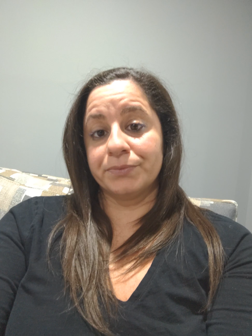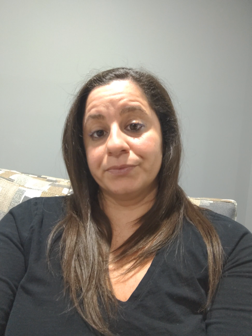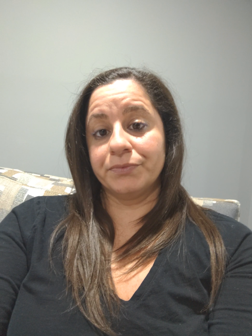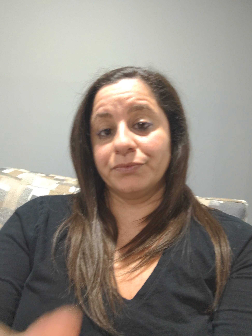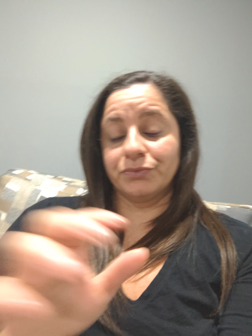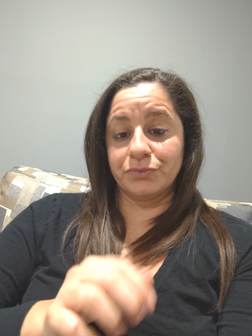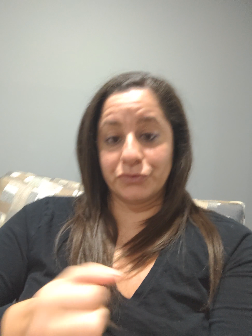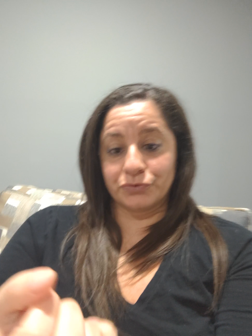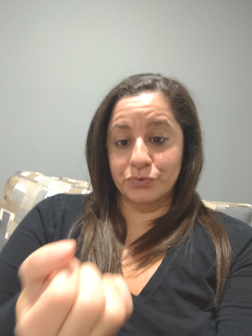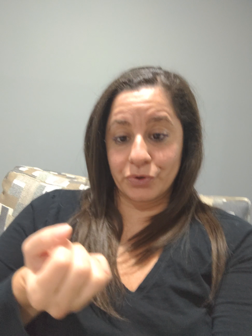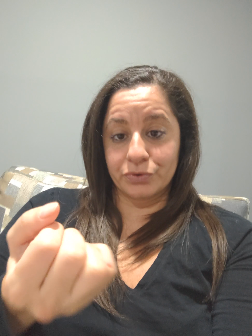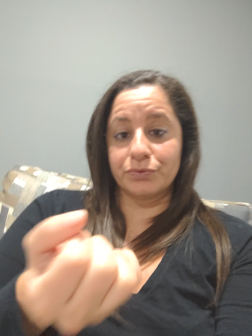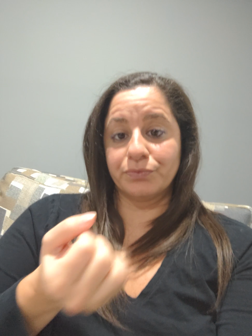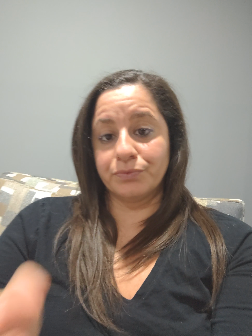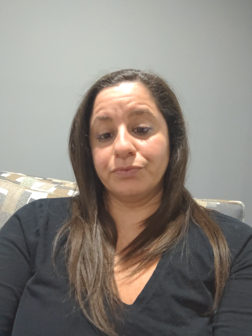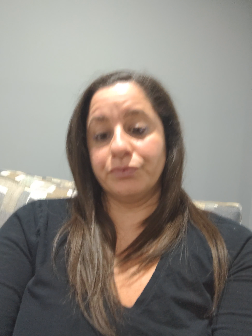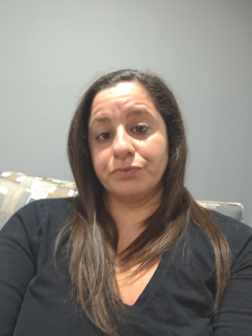drawer